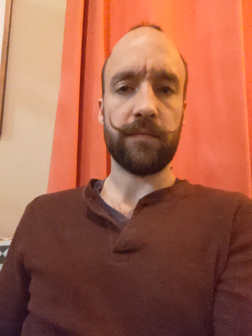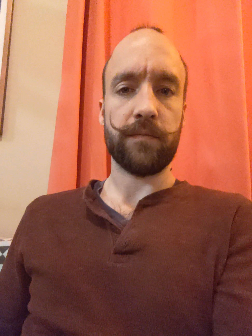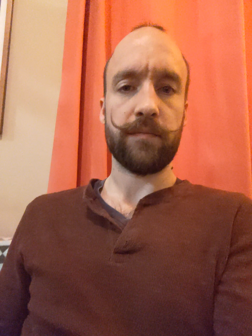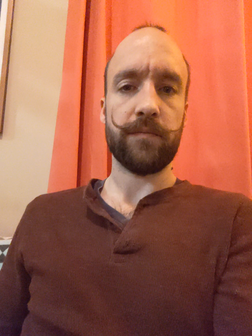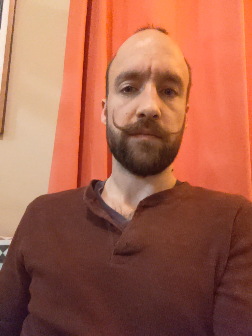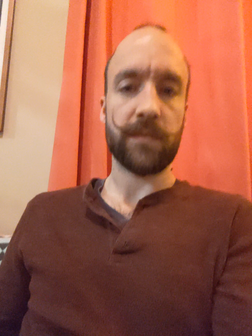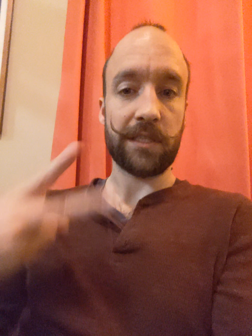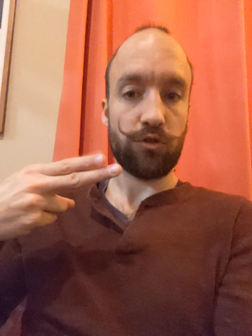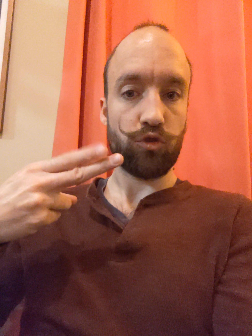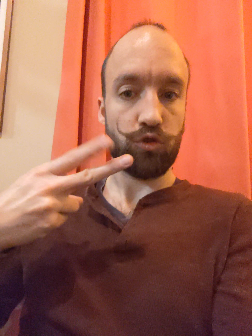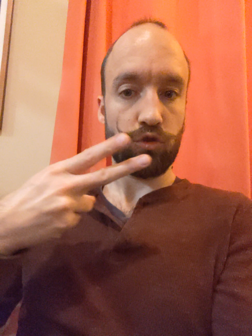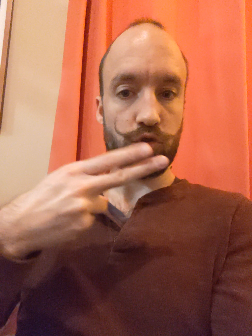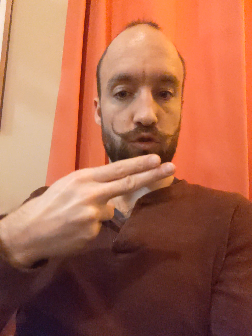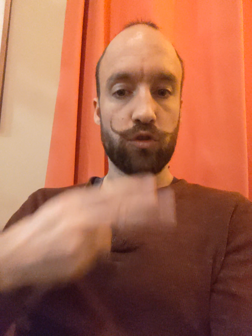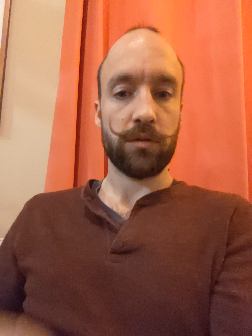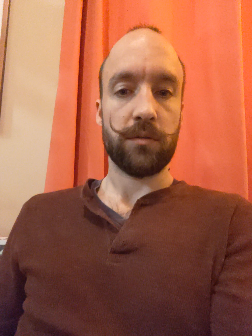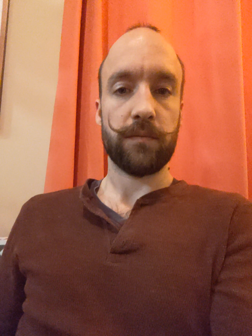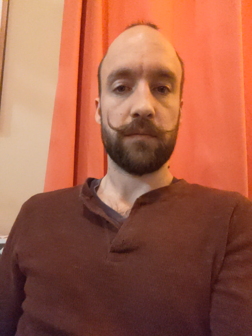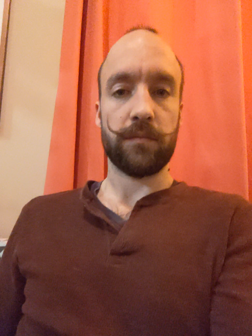scissors